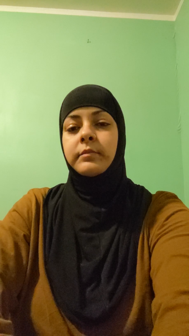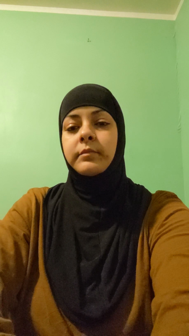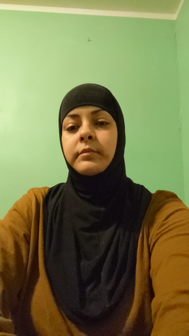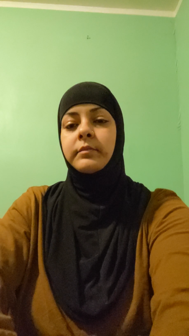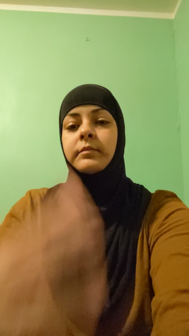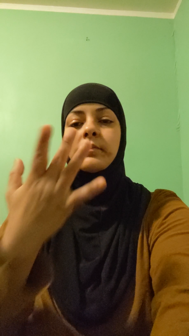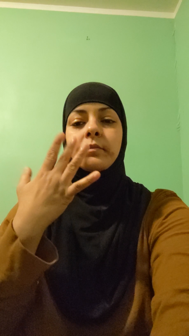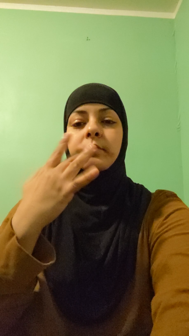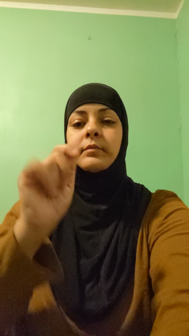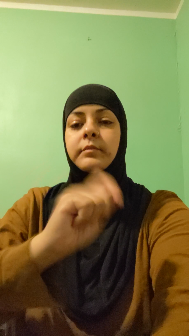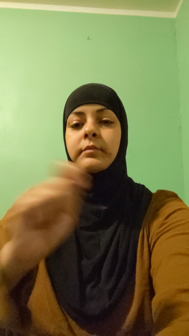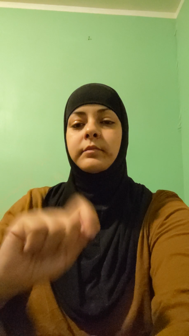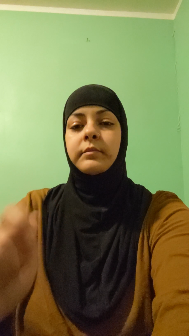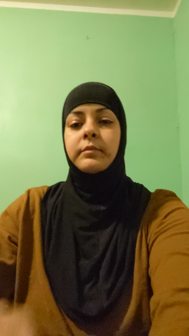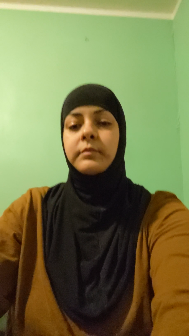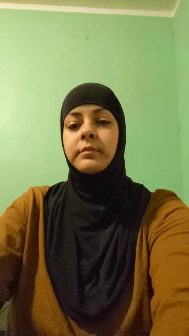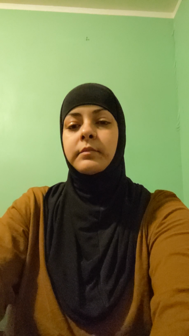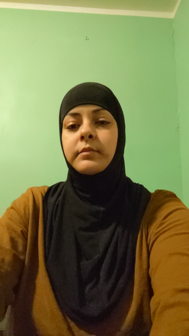crayon